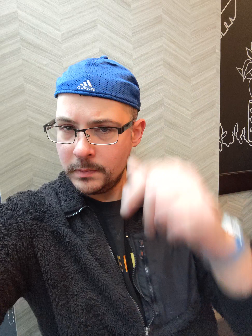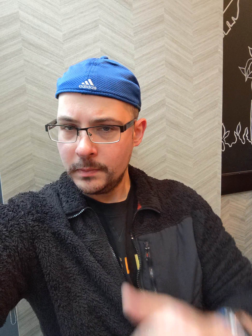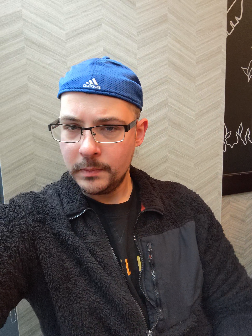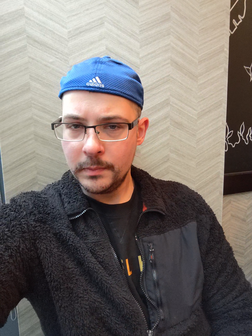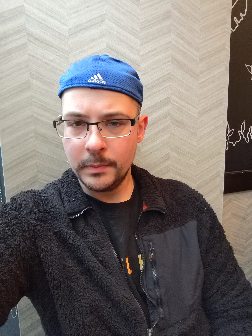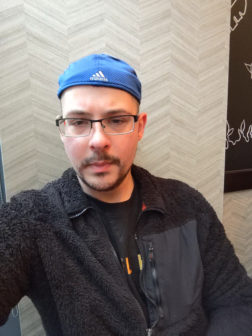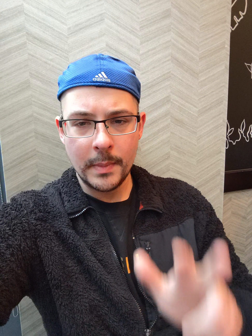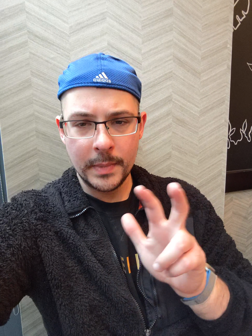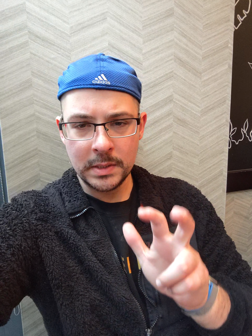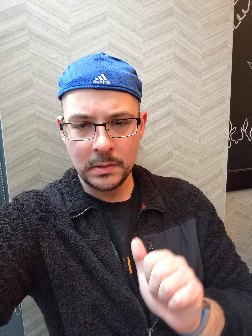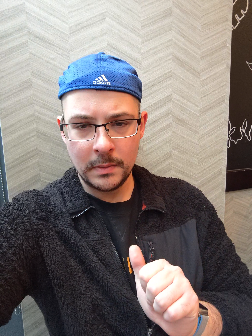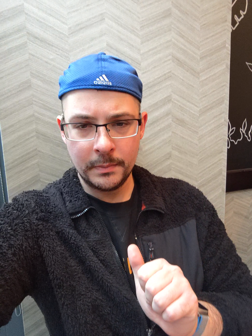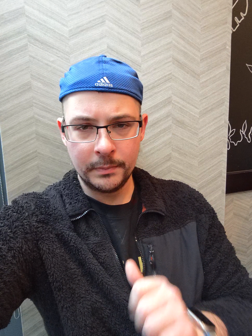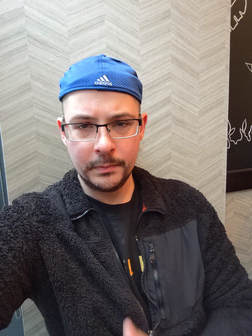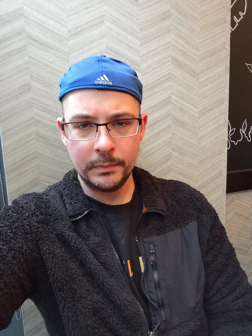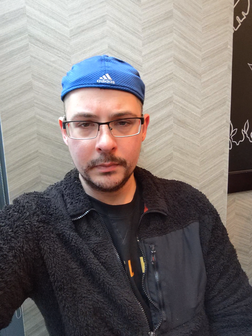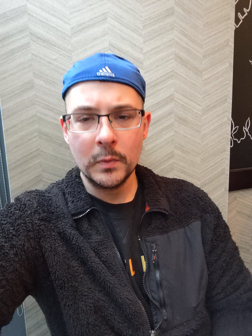pizza